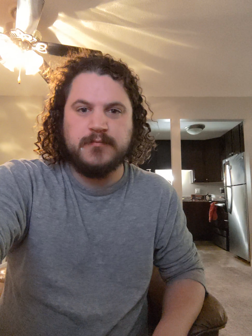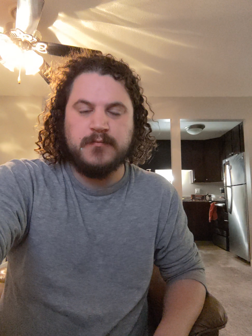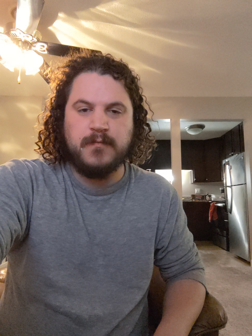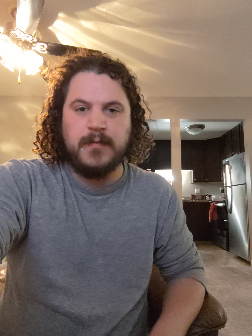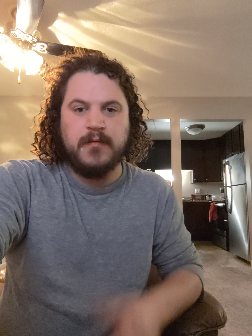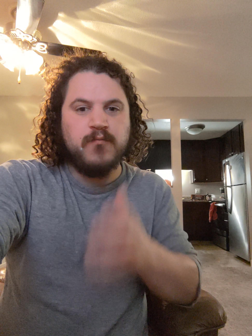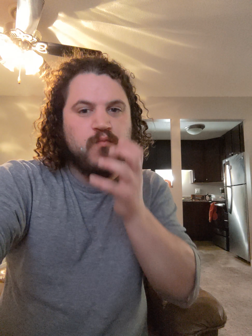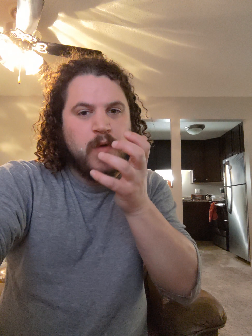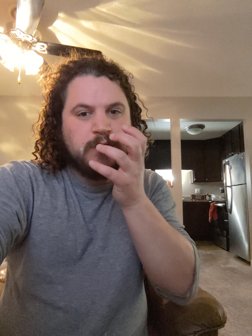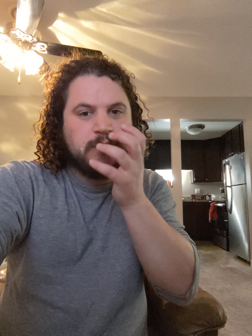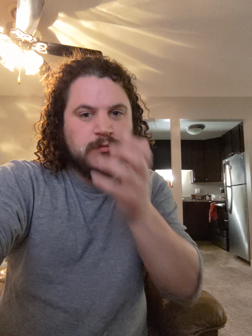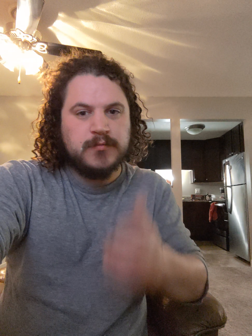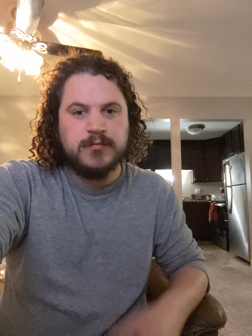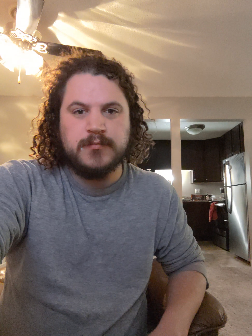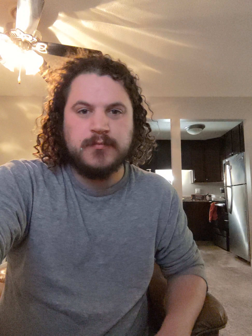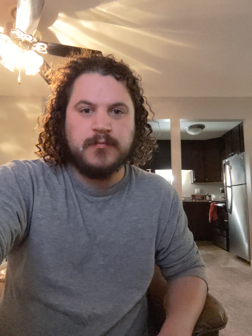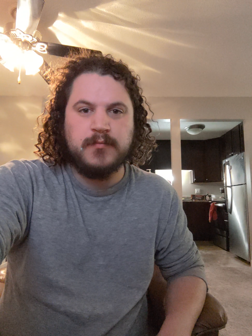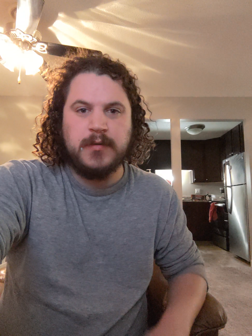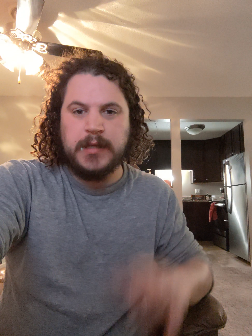grass